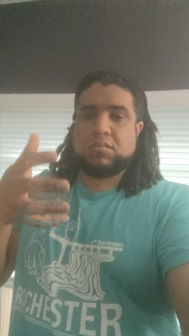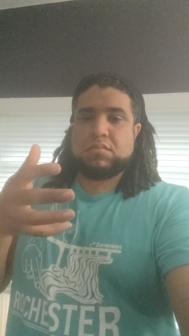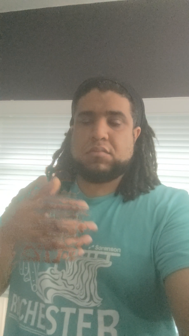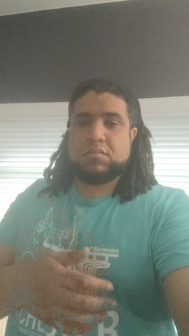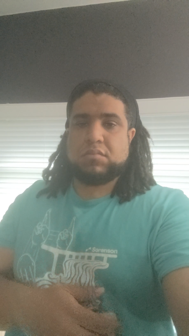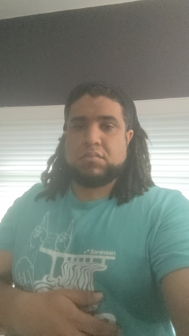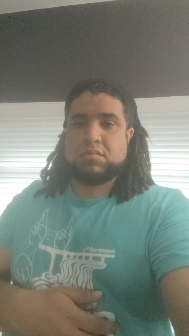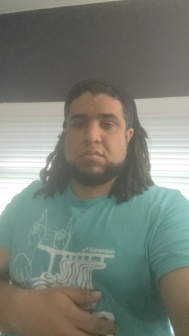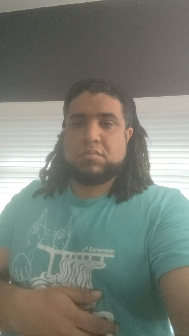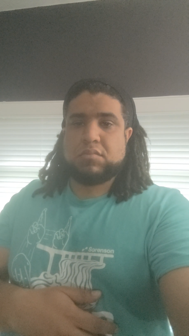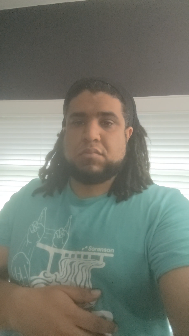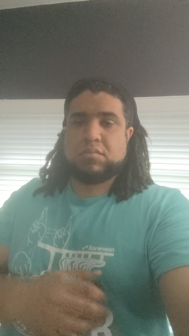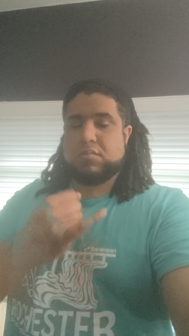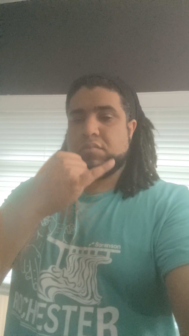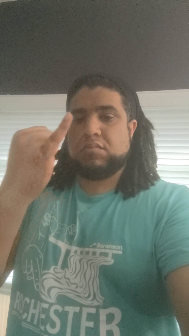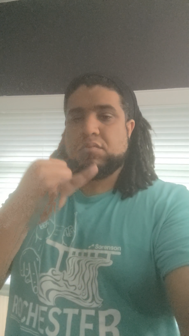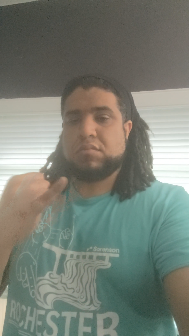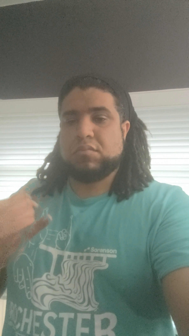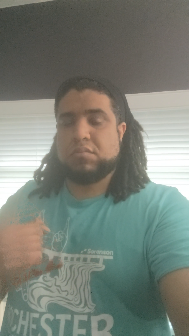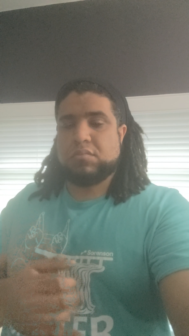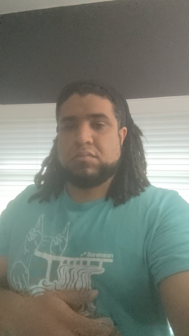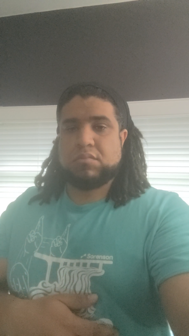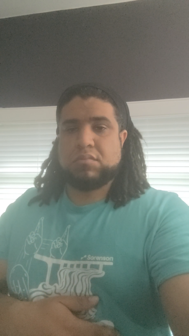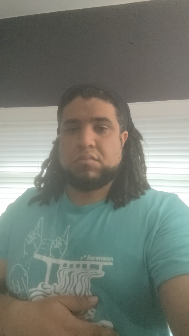draw